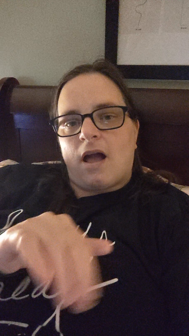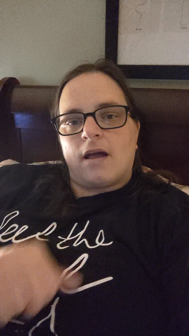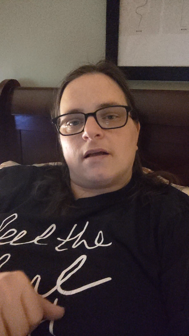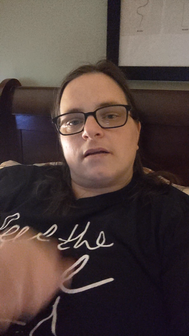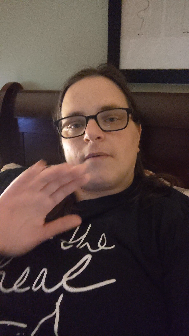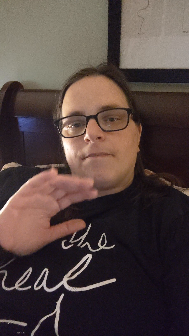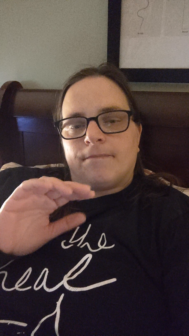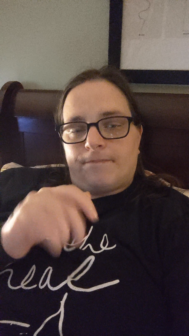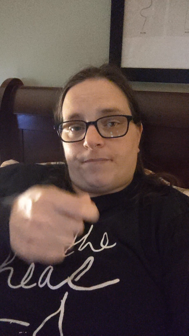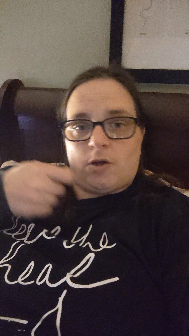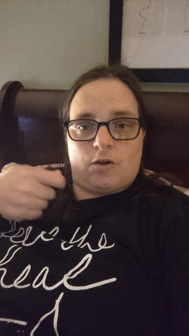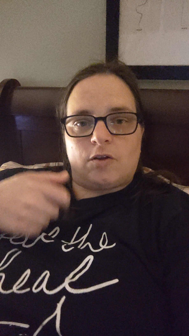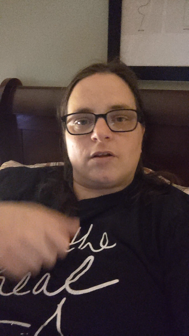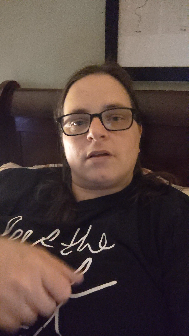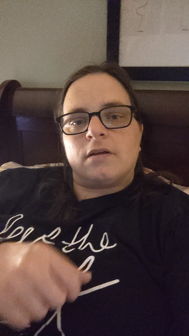pull